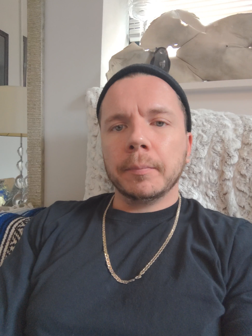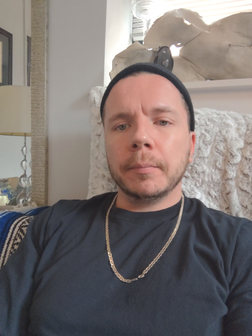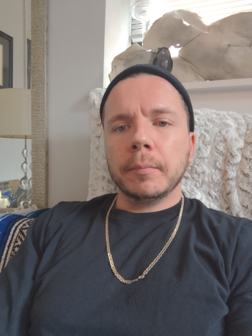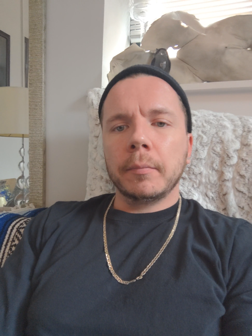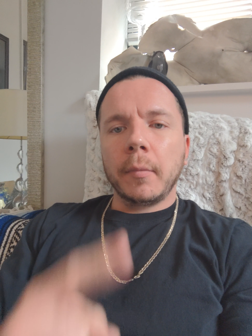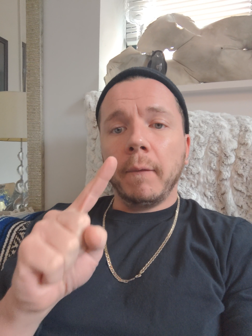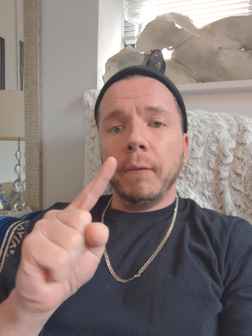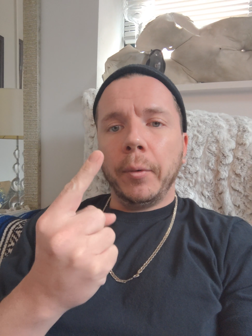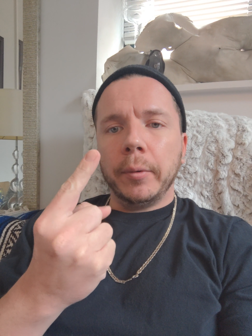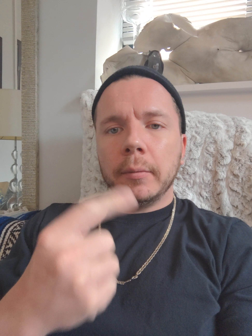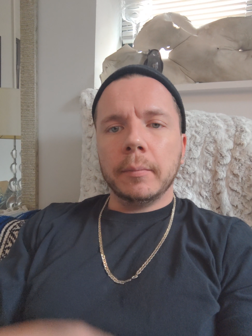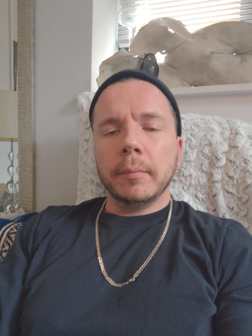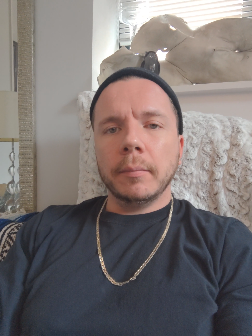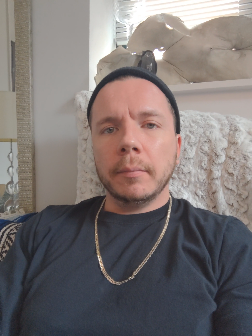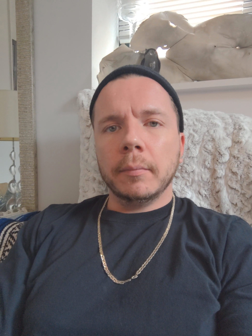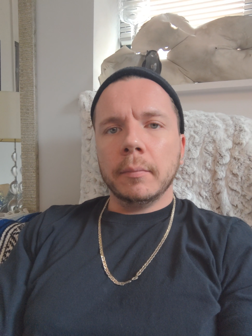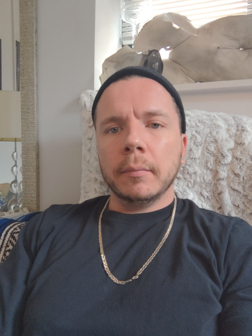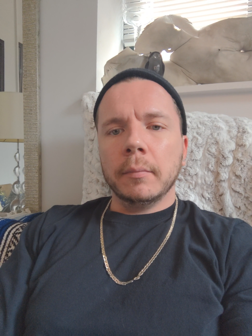first